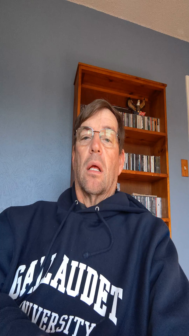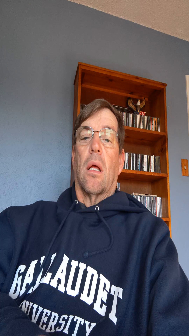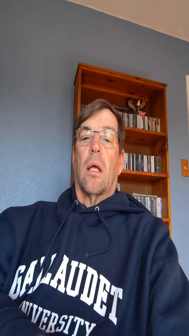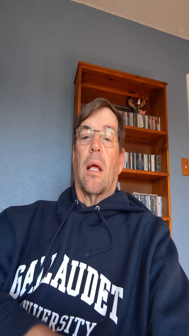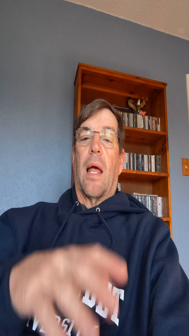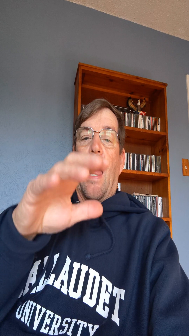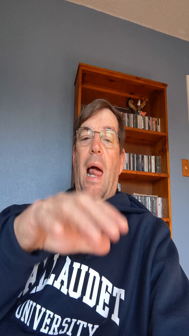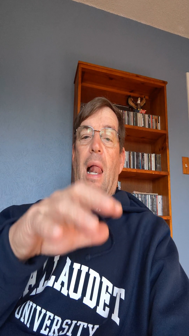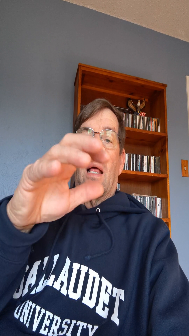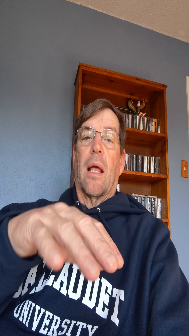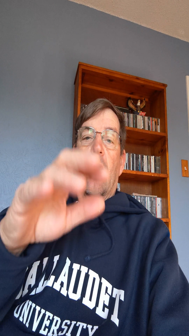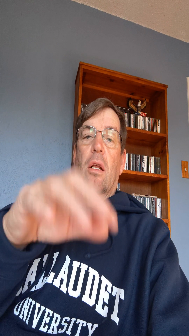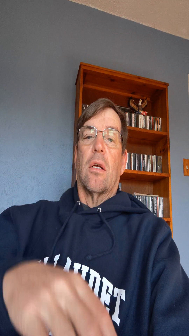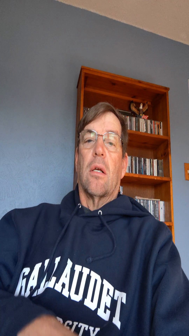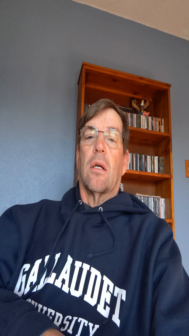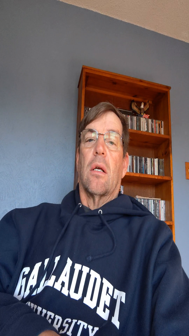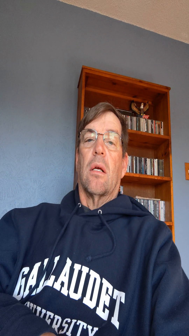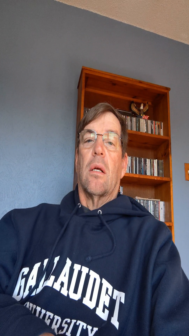alligator